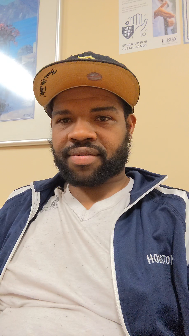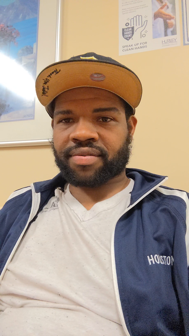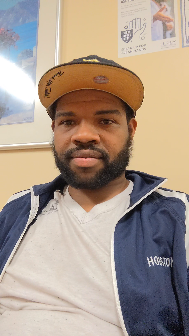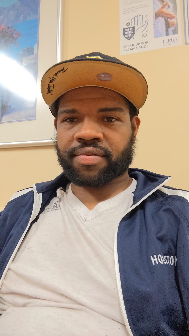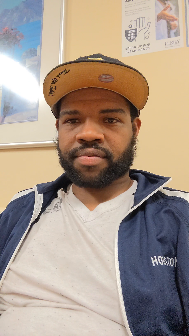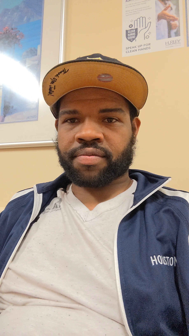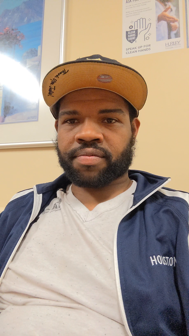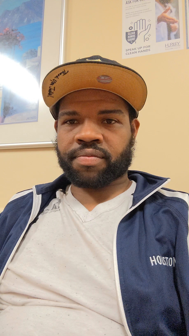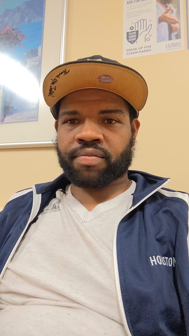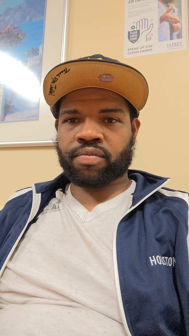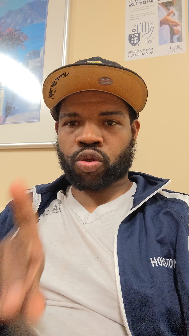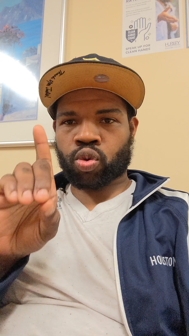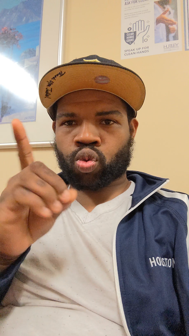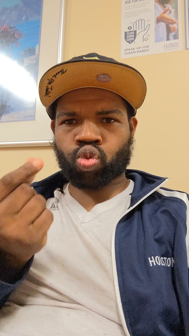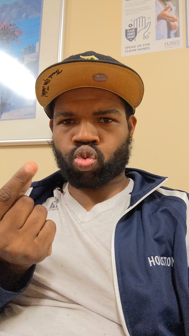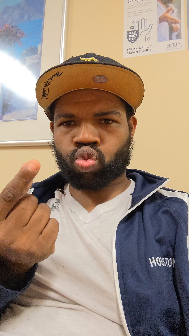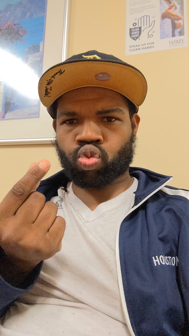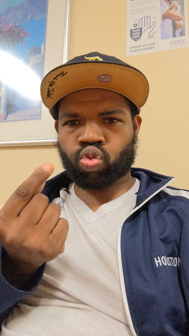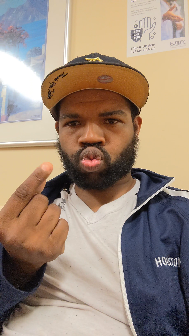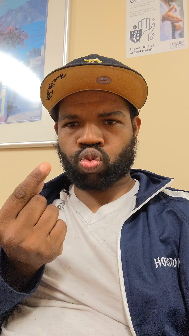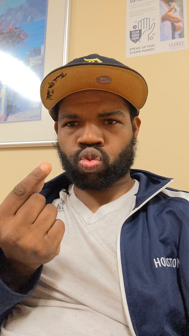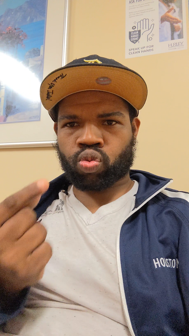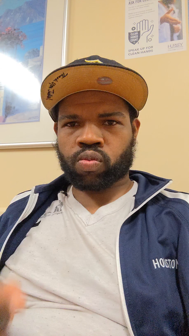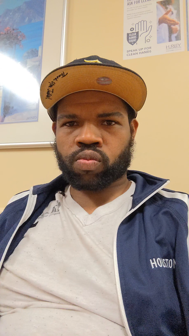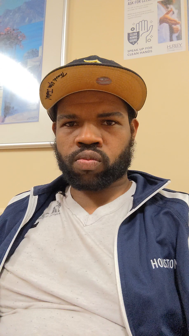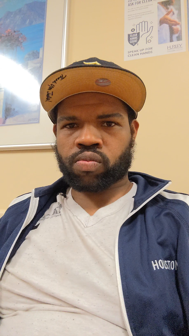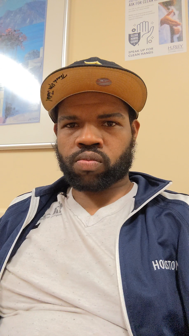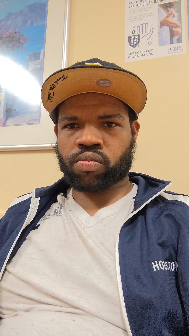do